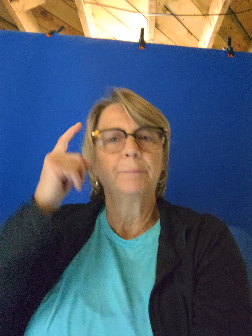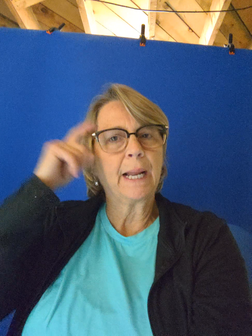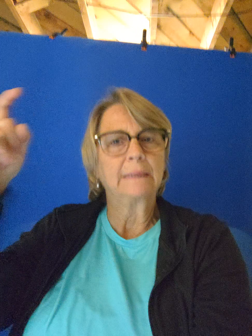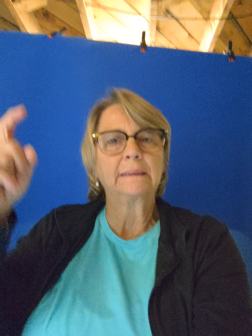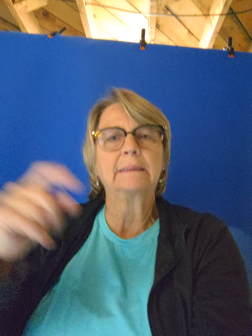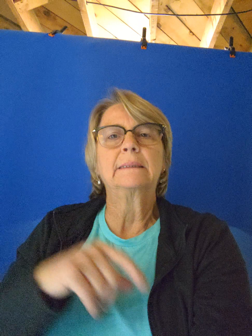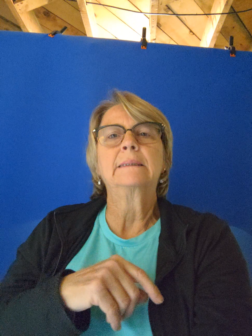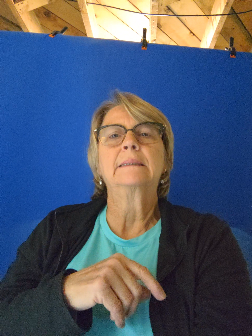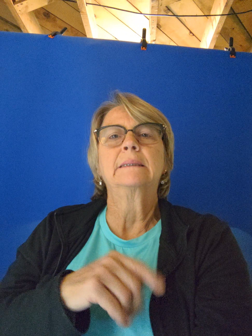penny